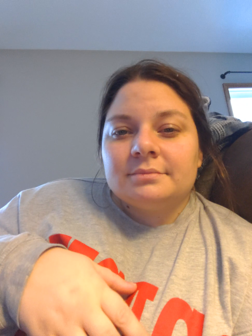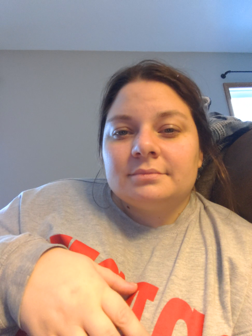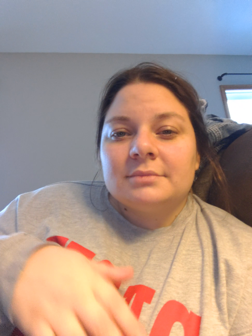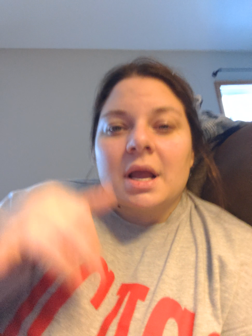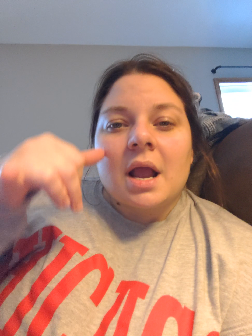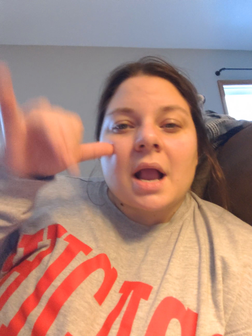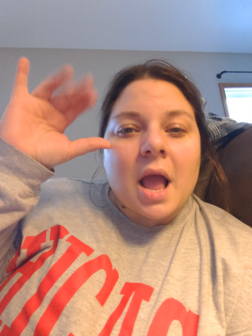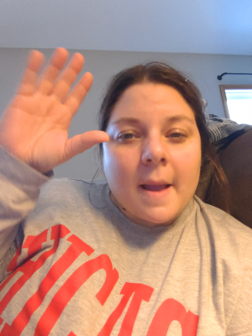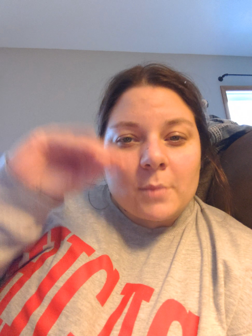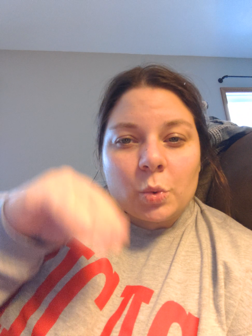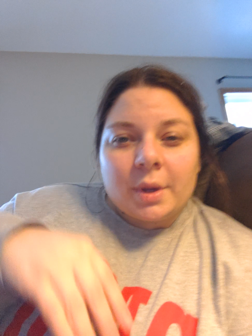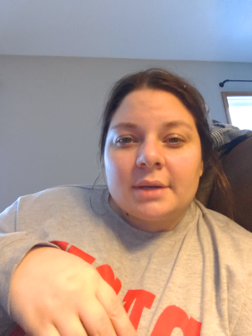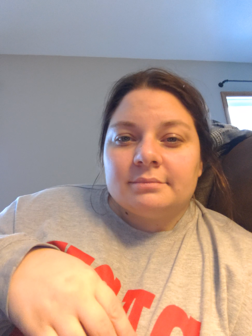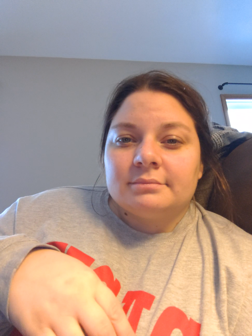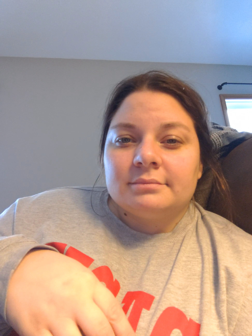cowboy